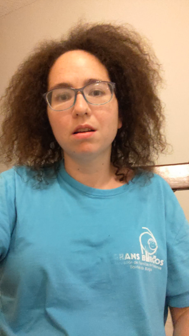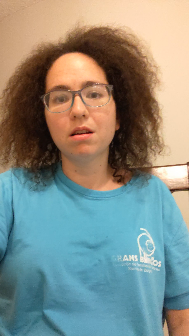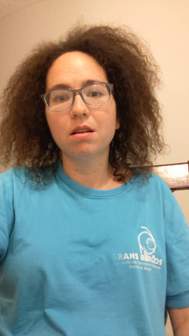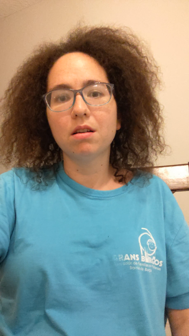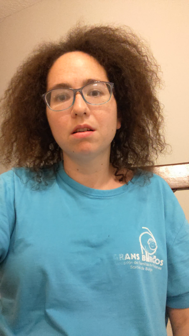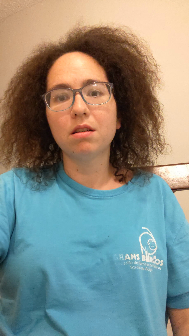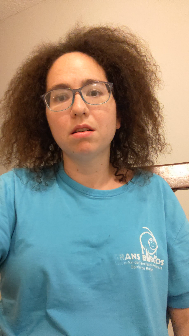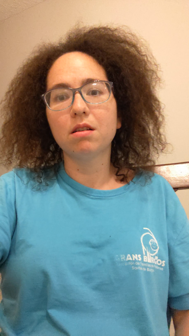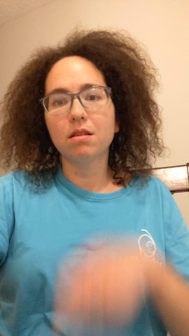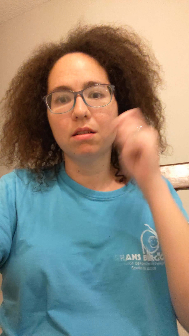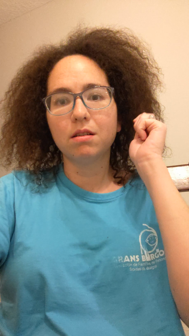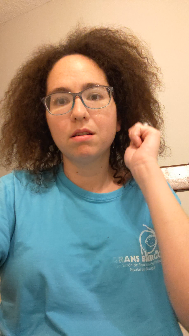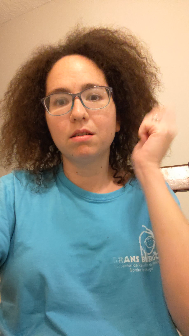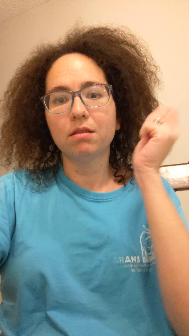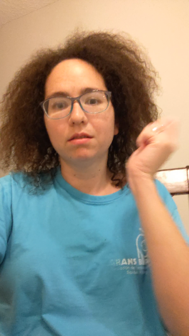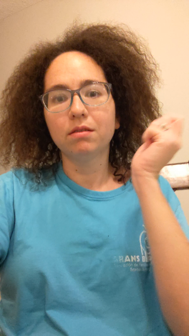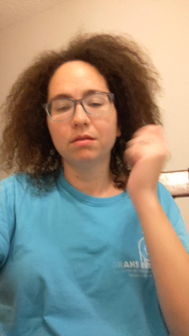bat